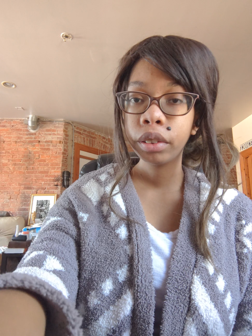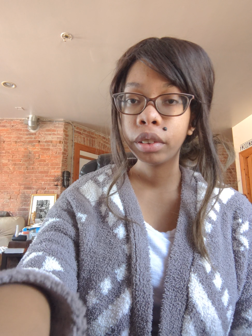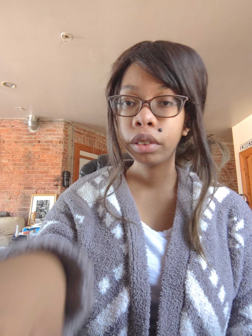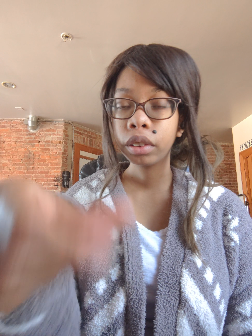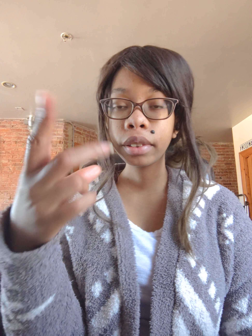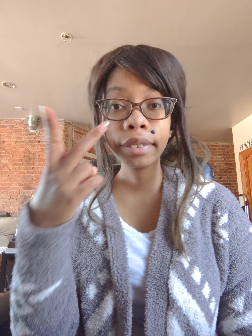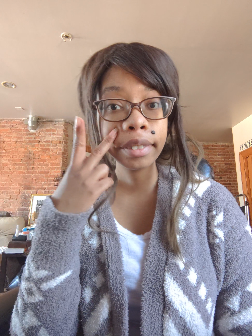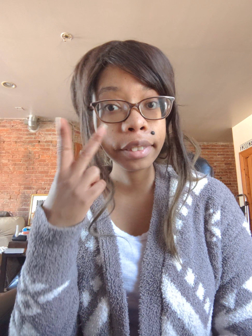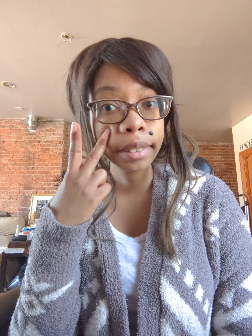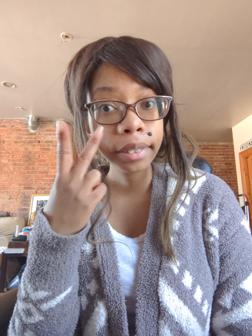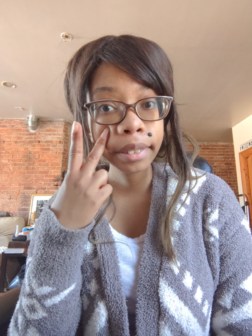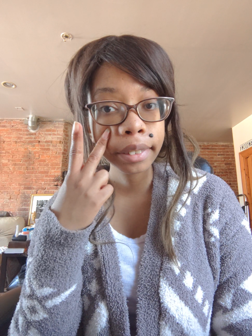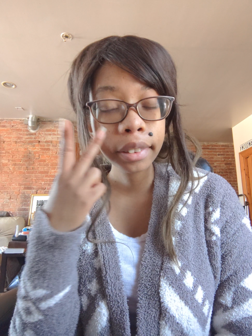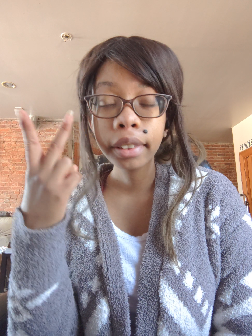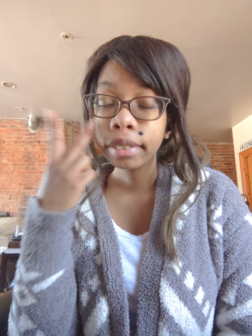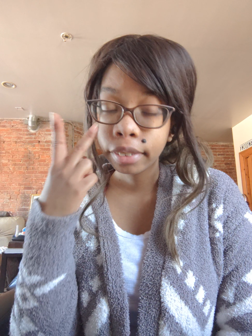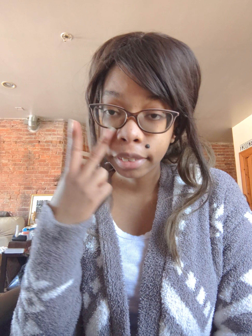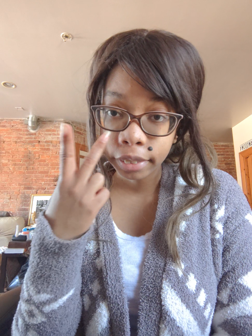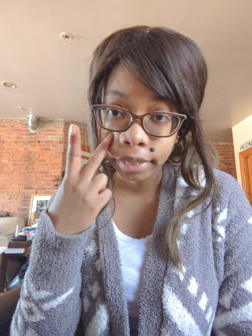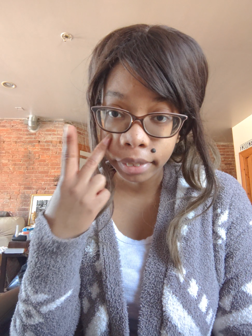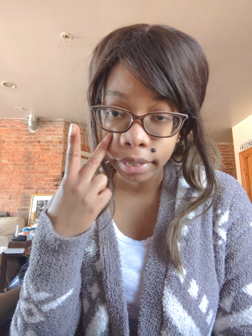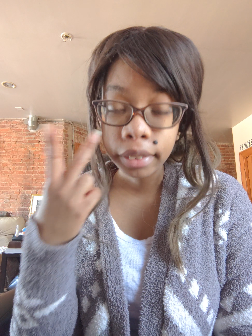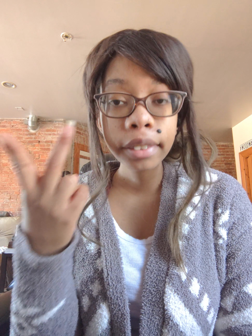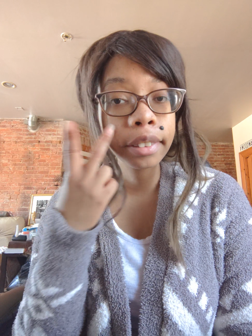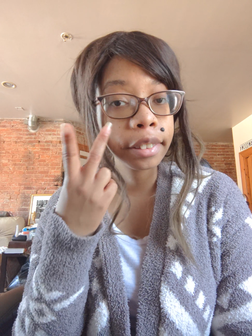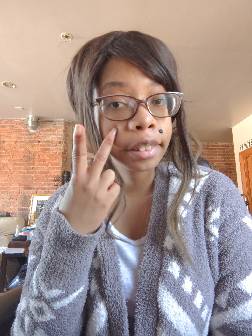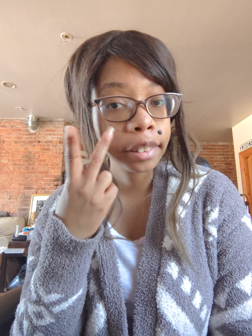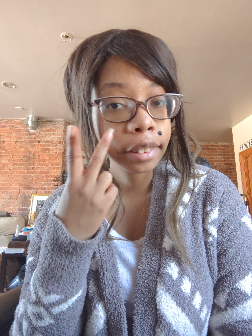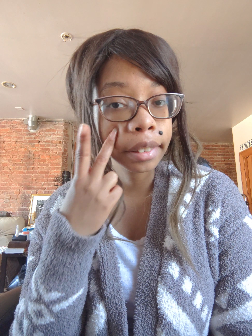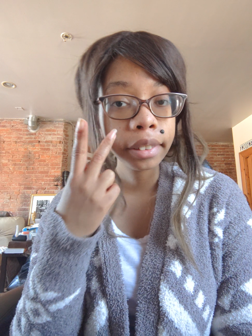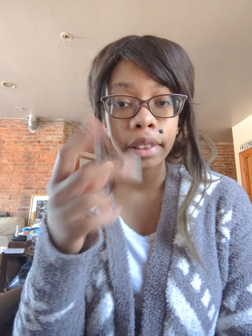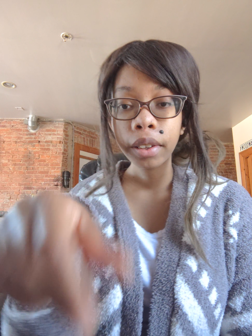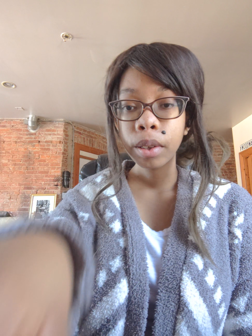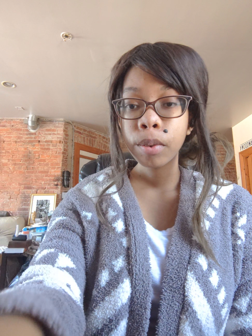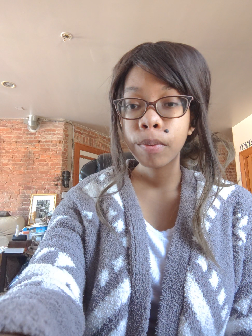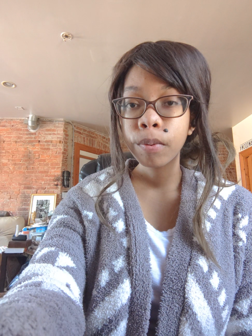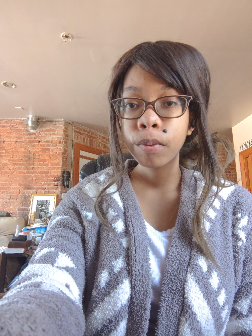see